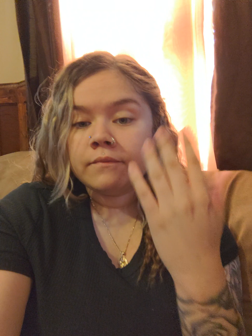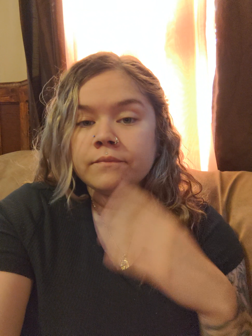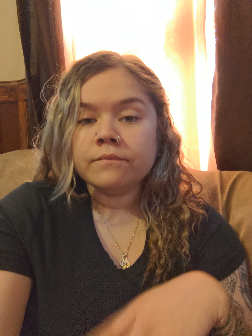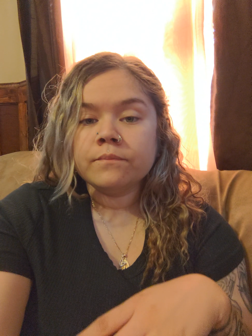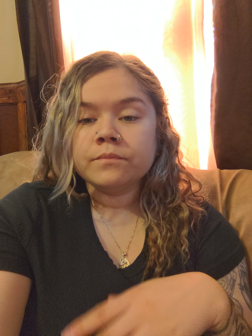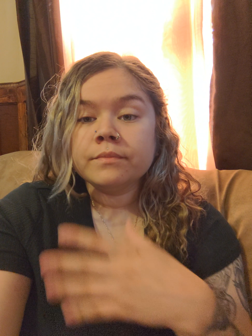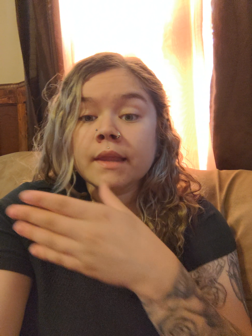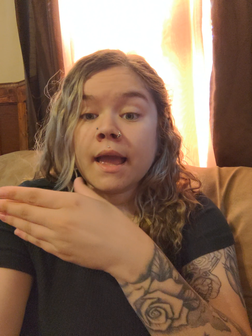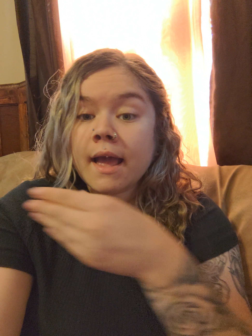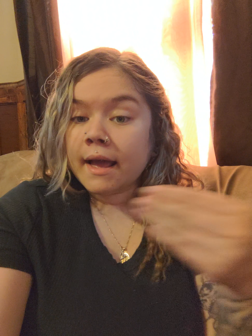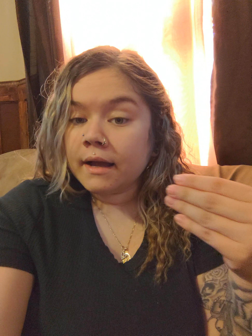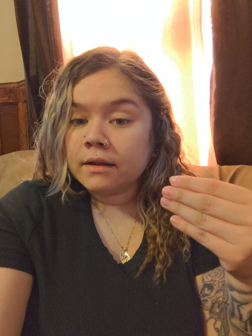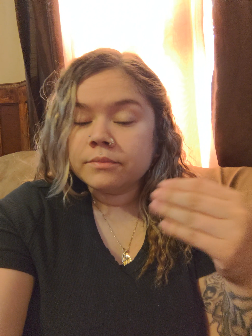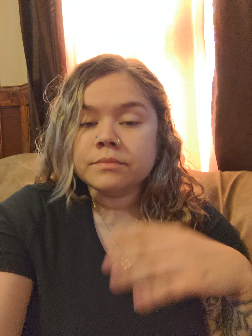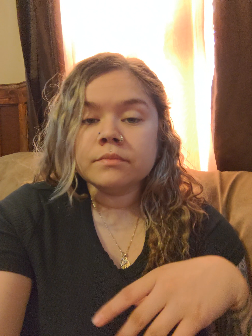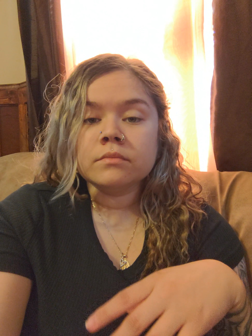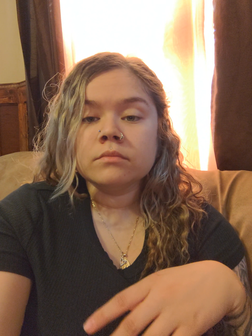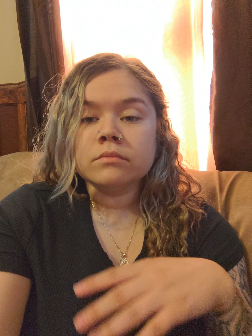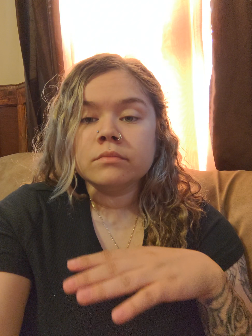and